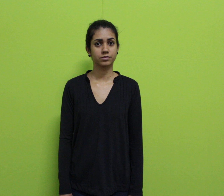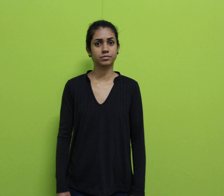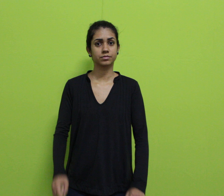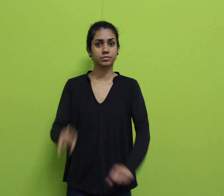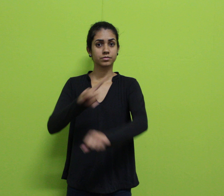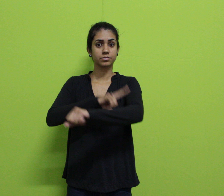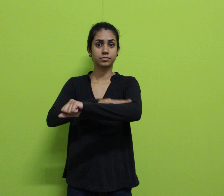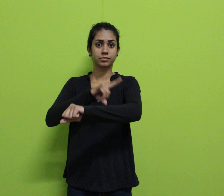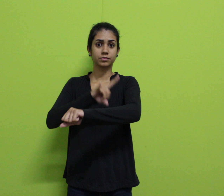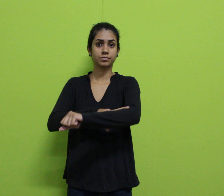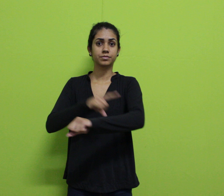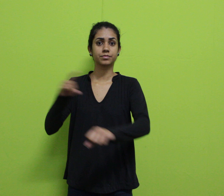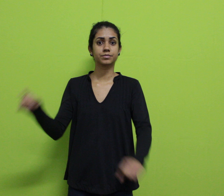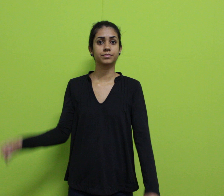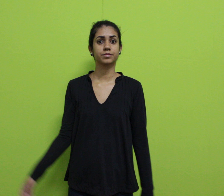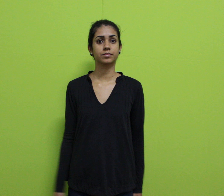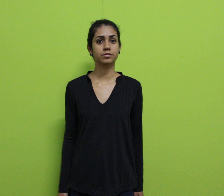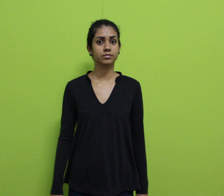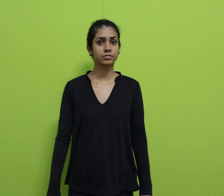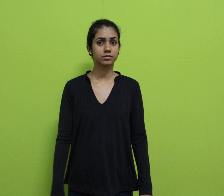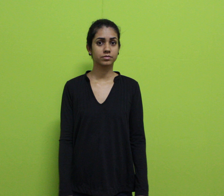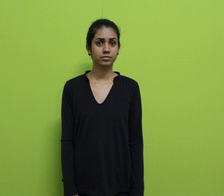banheiro